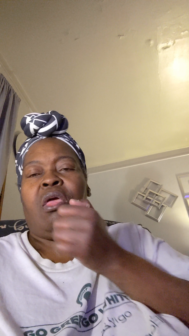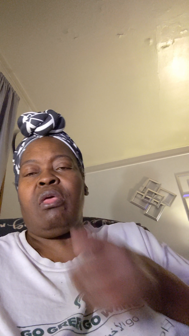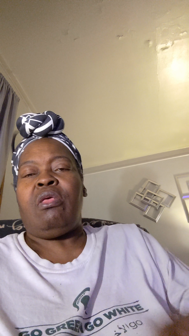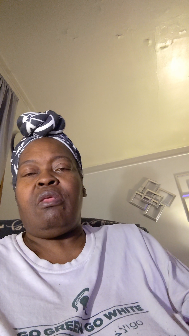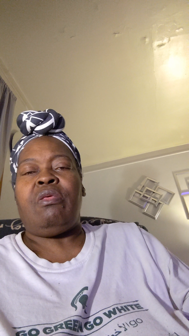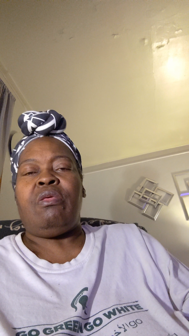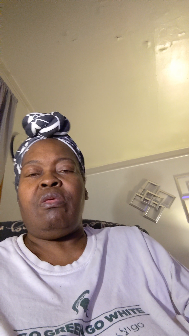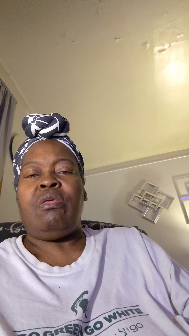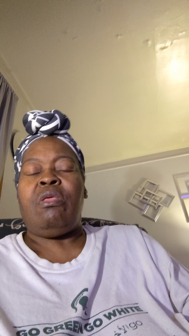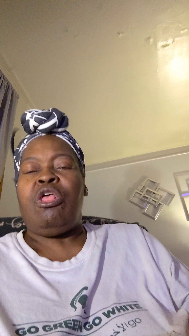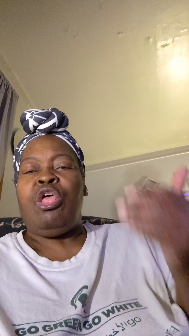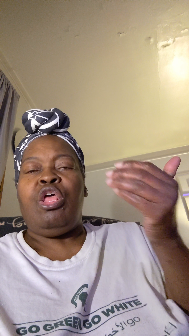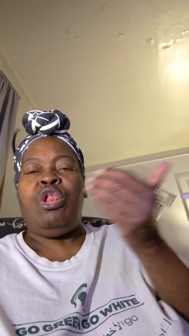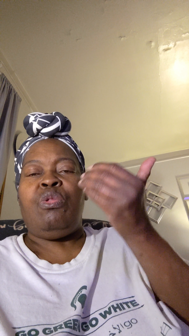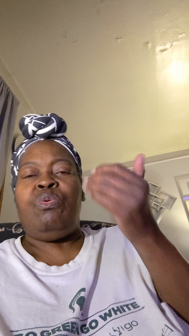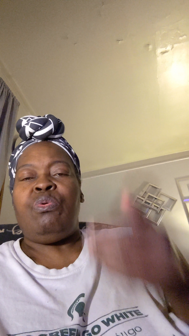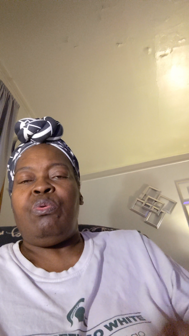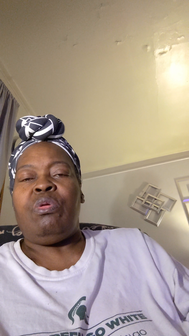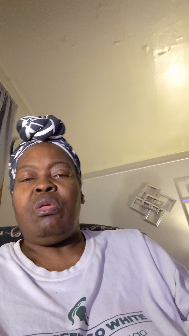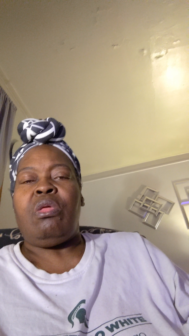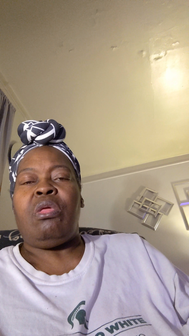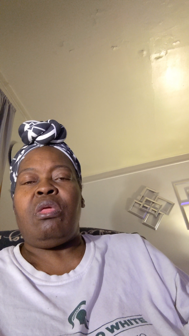new